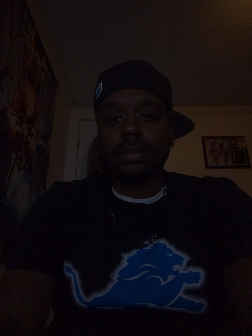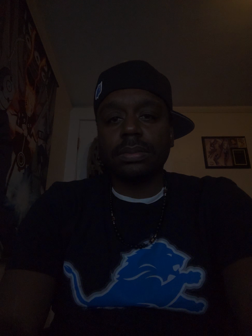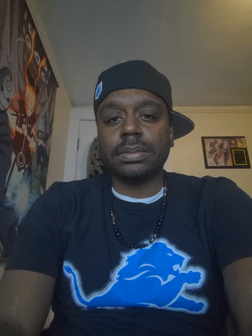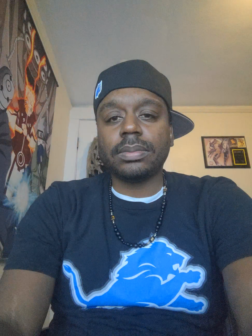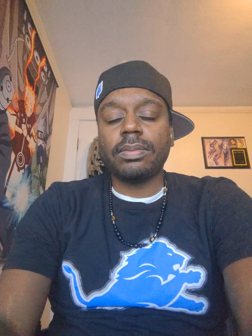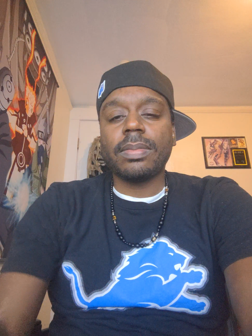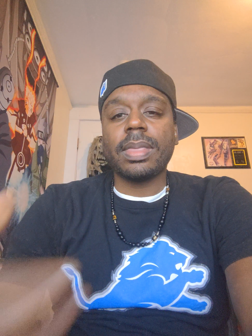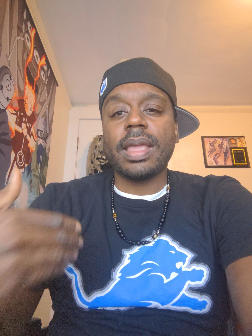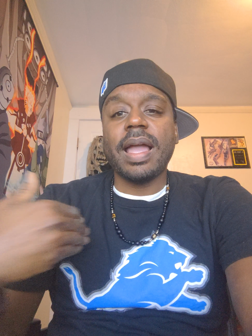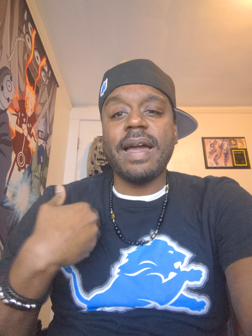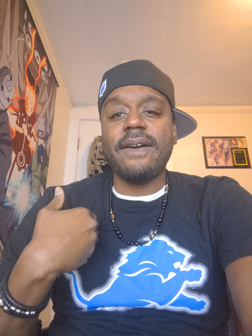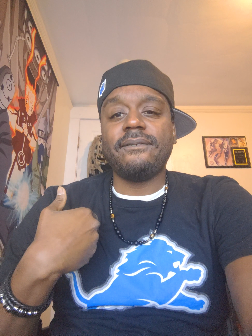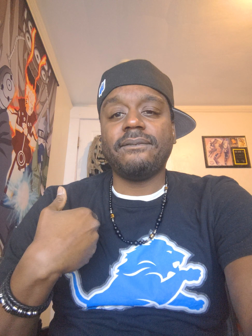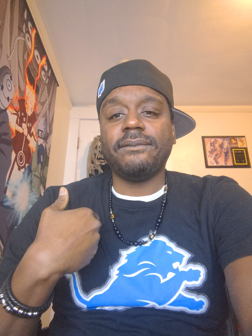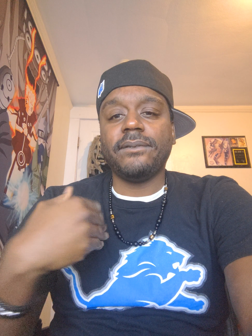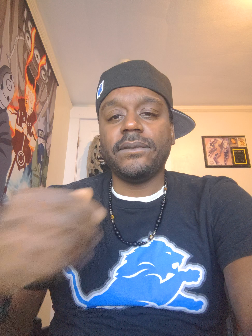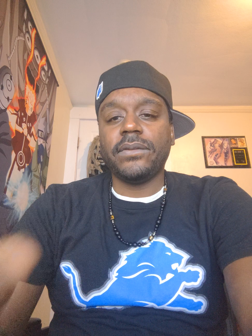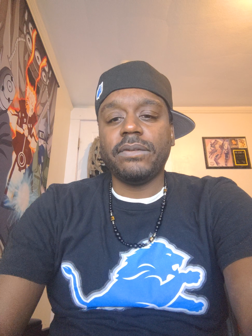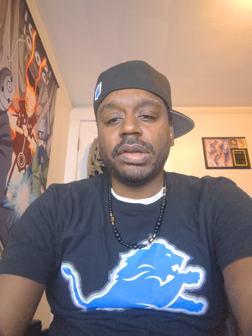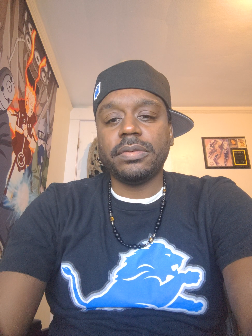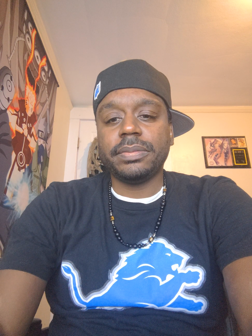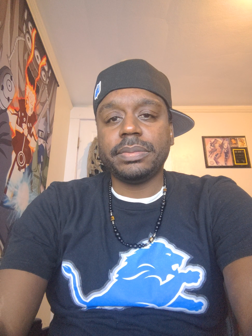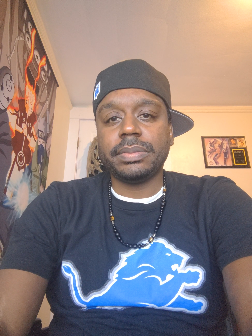have